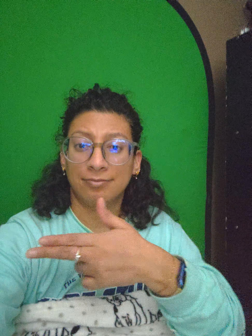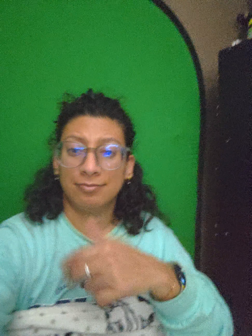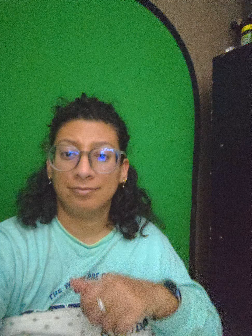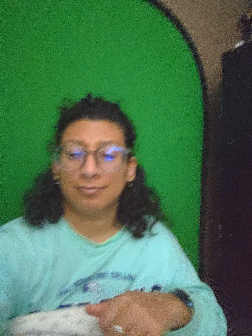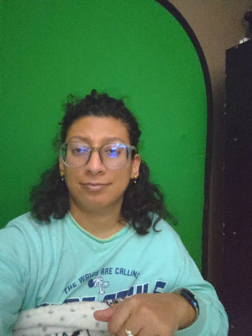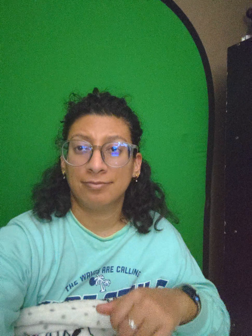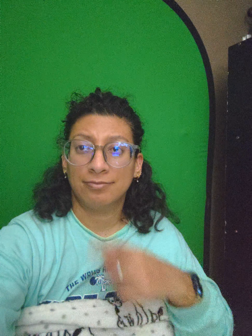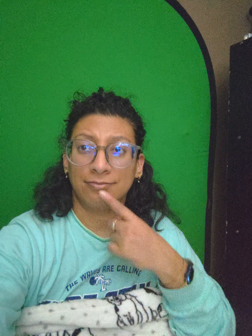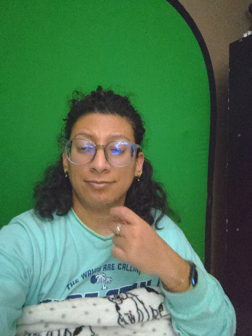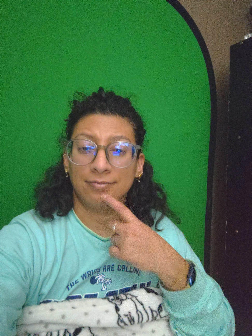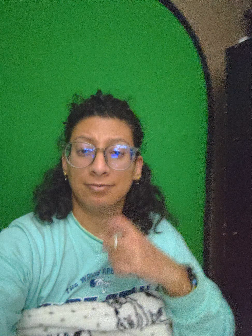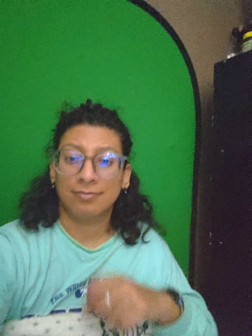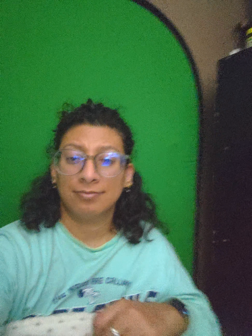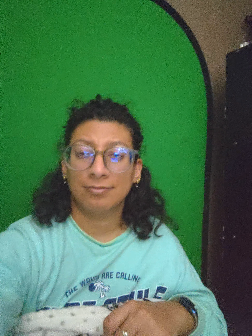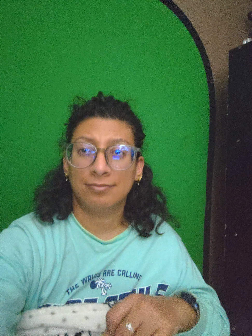red